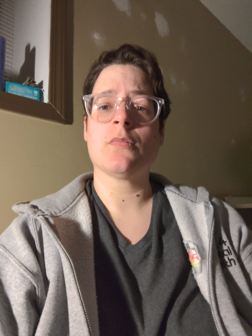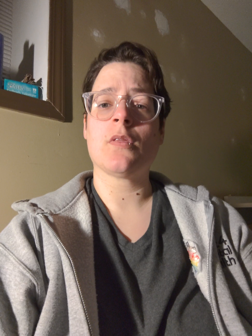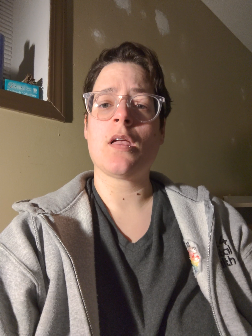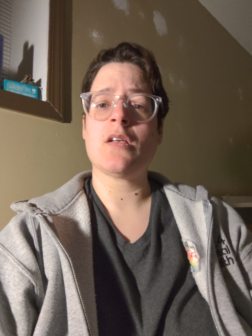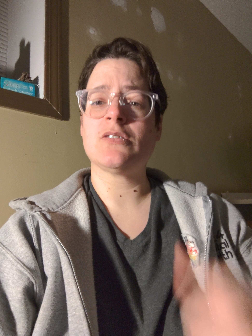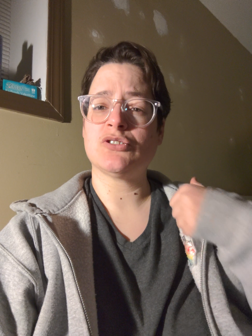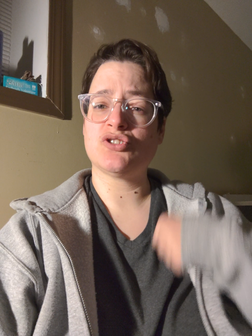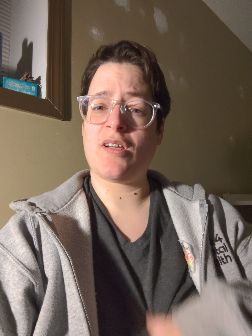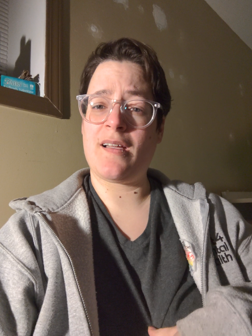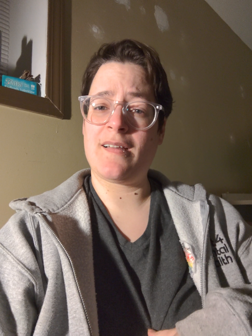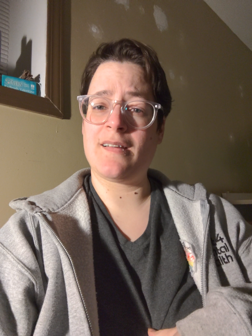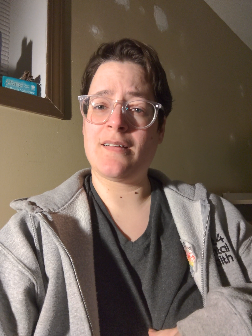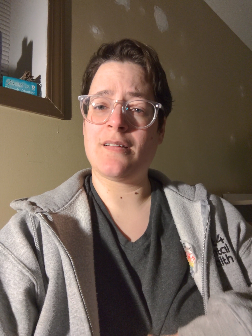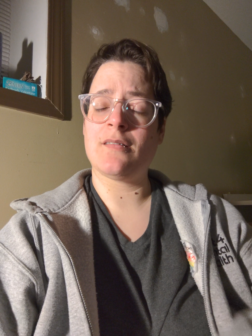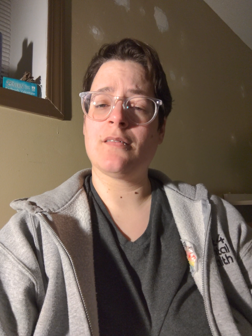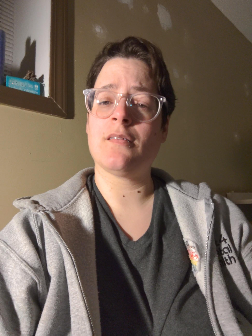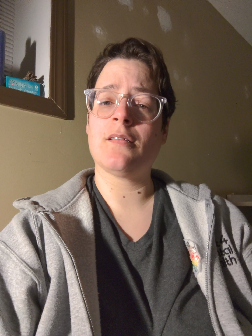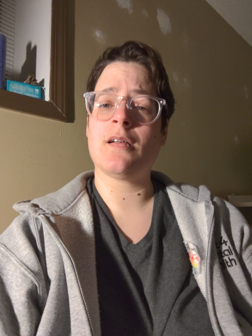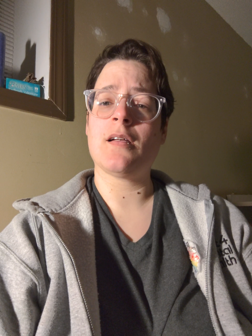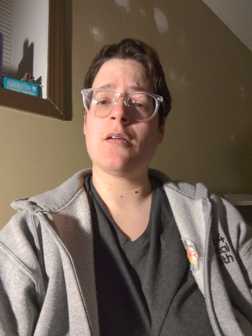jacket